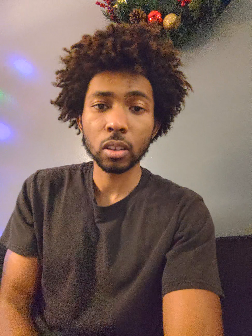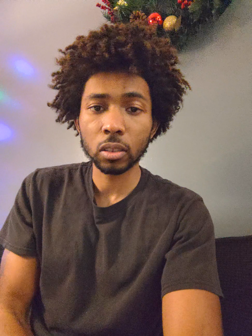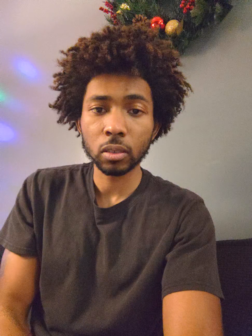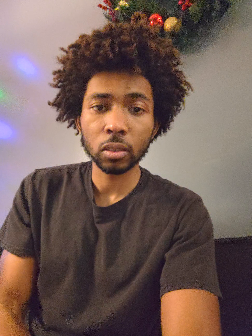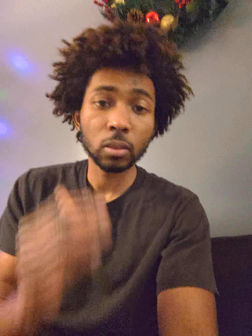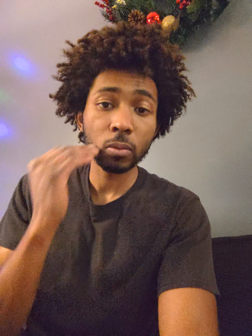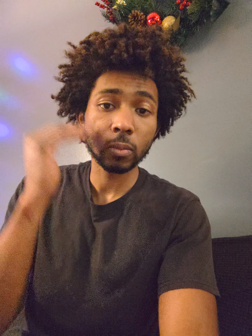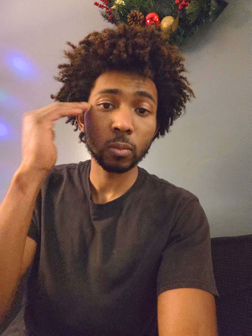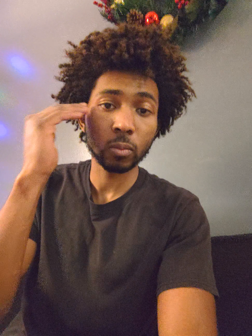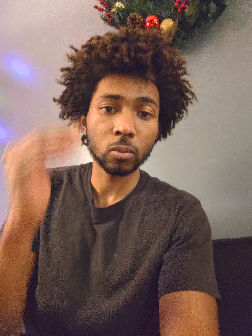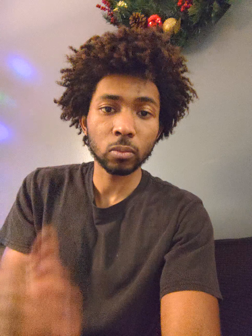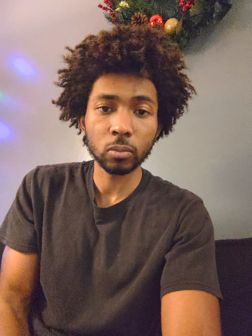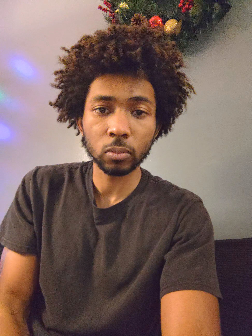head